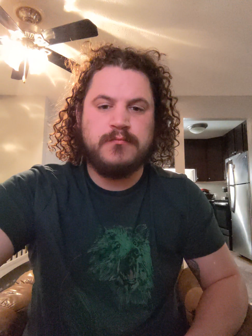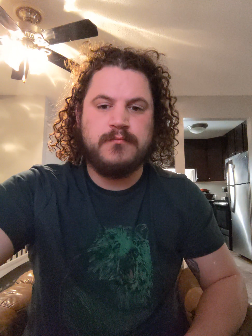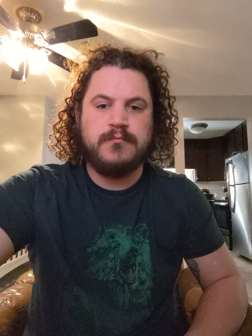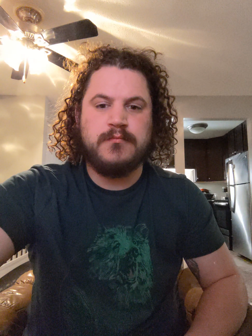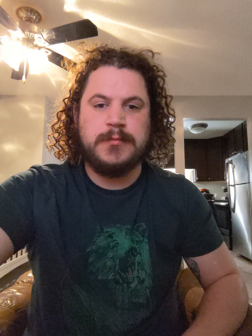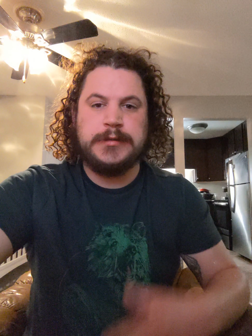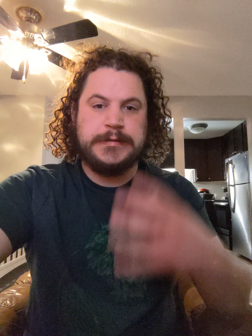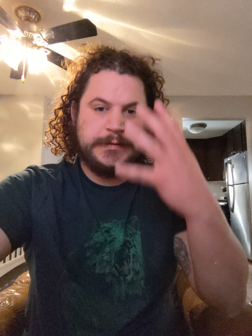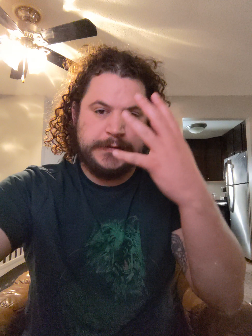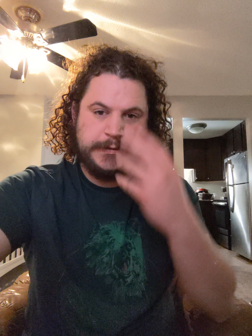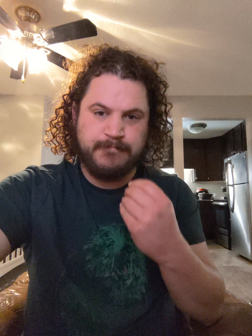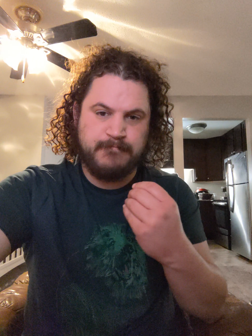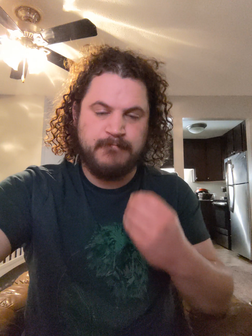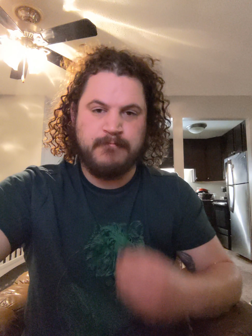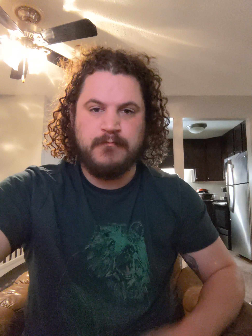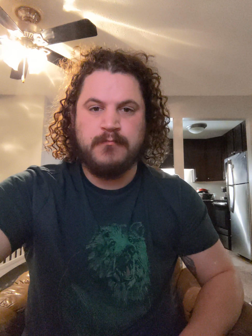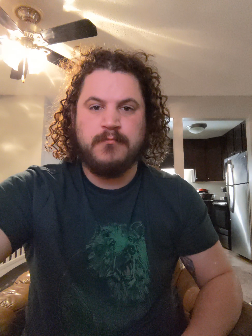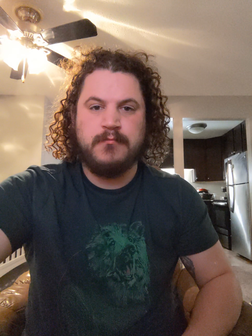sleep